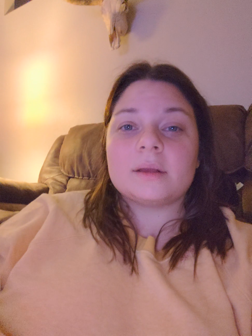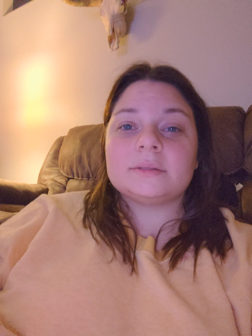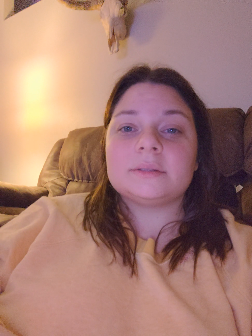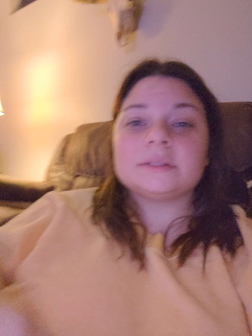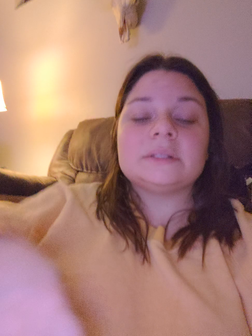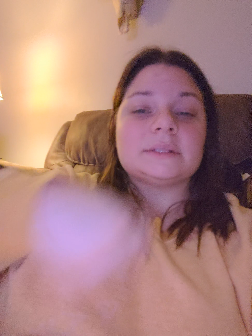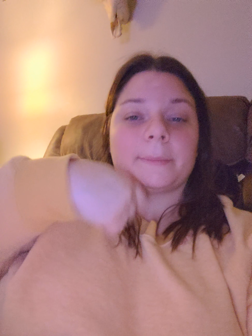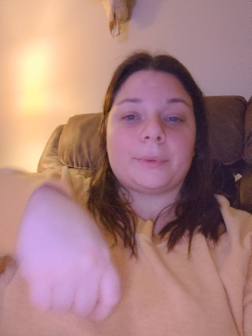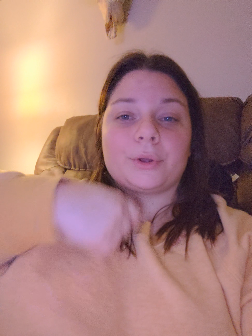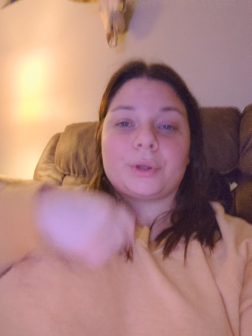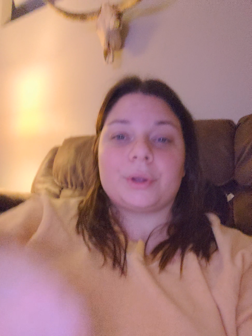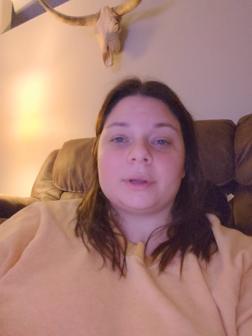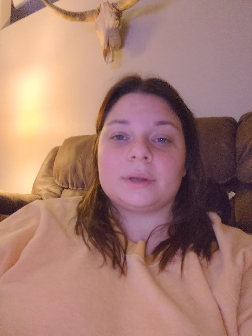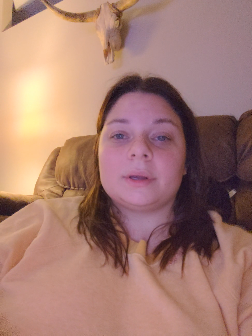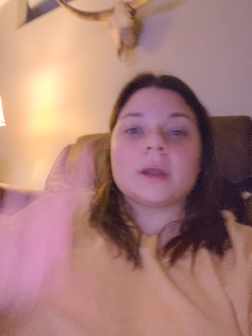zipper